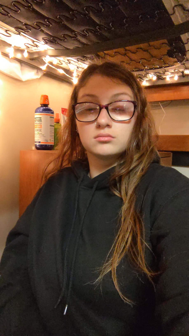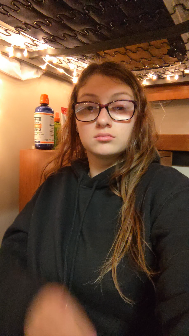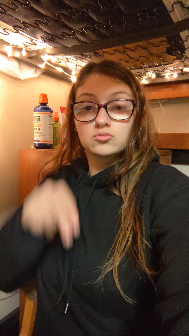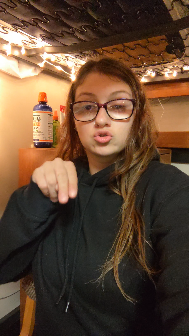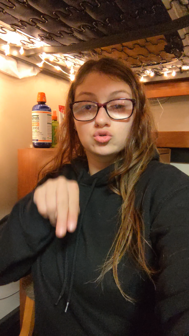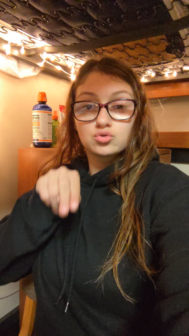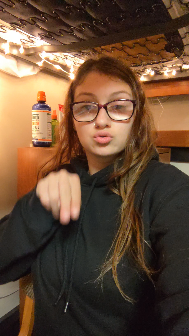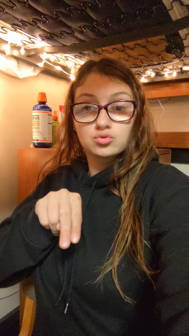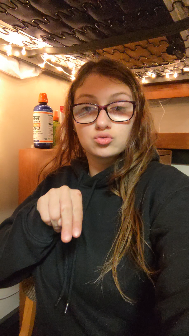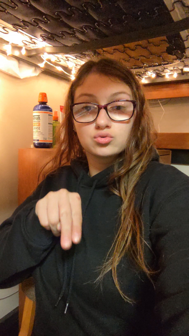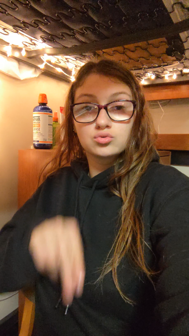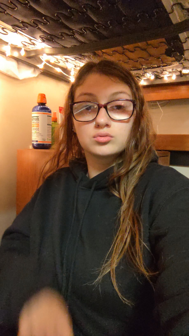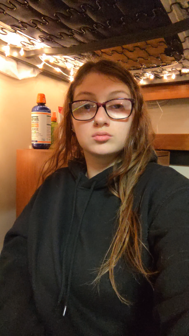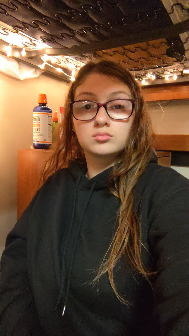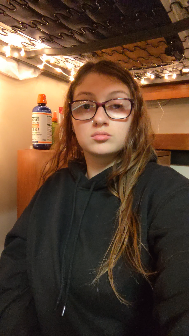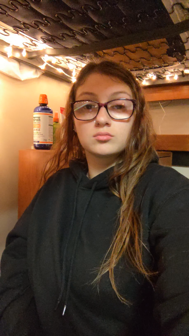nurse